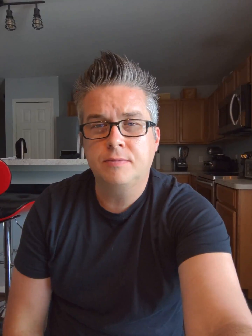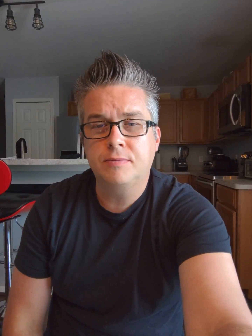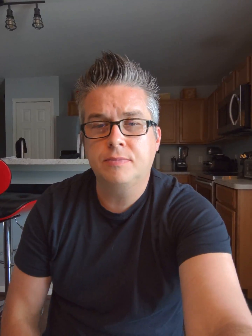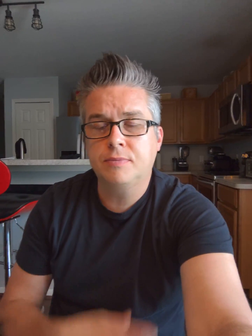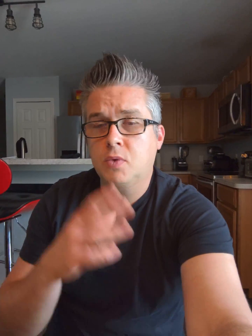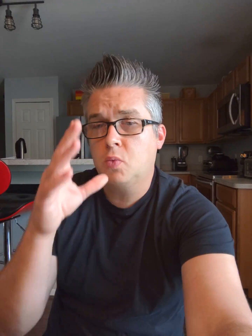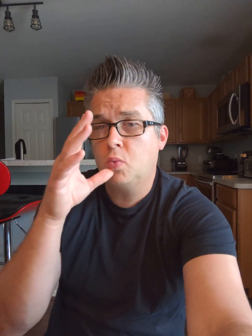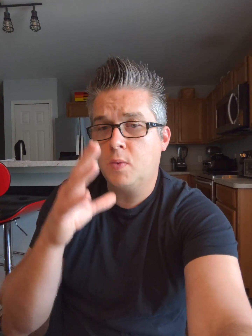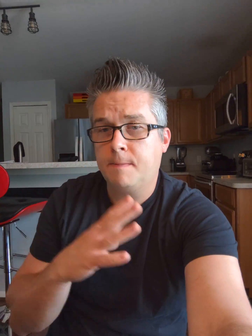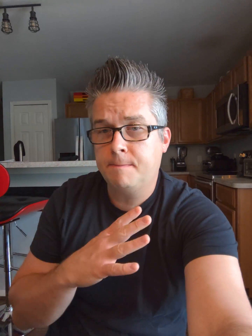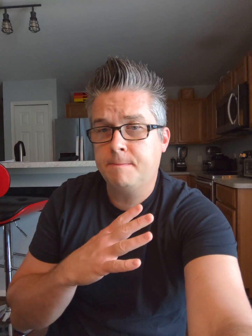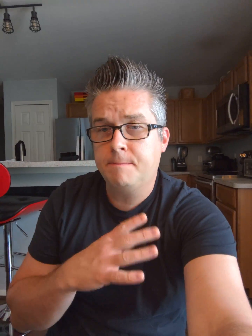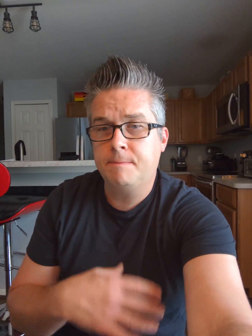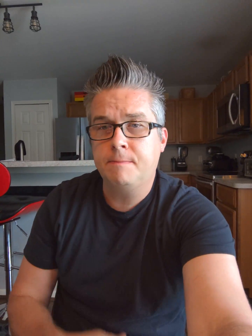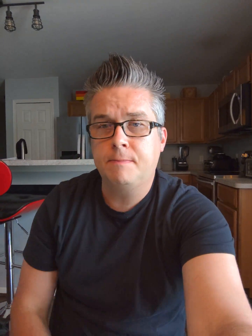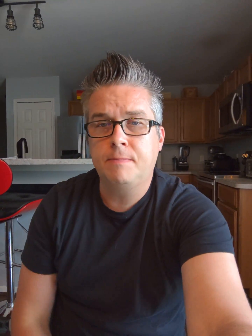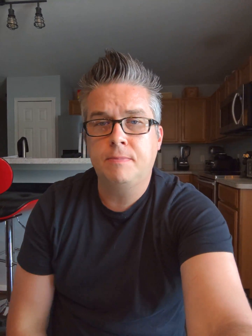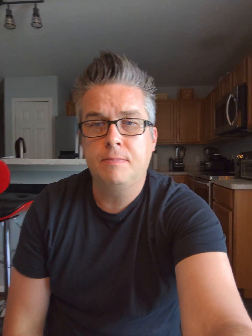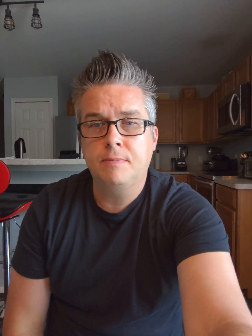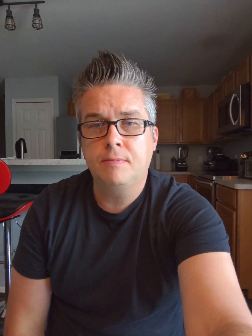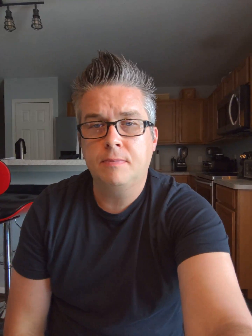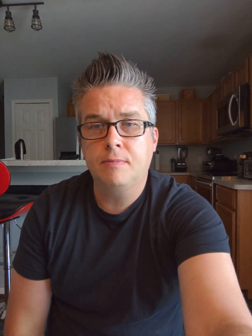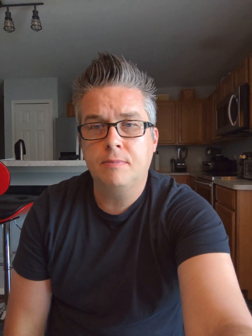lady